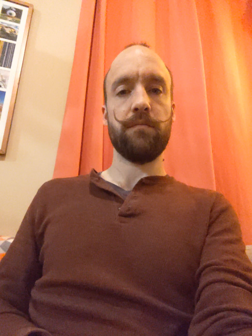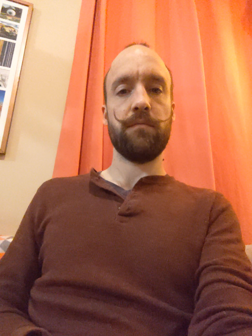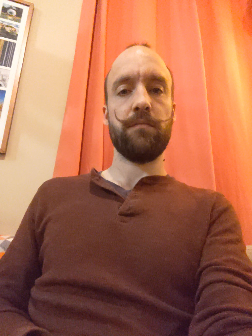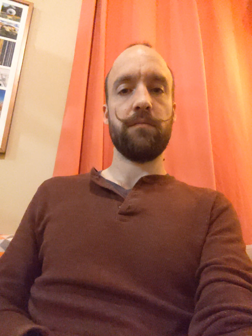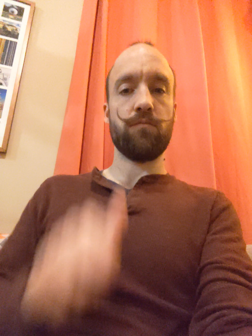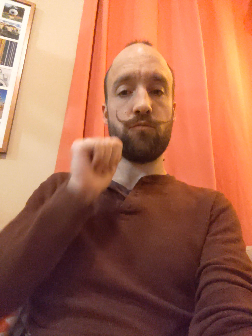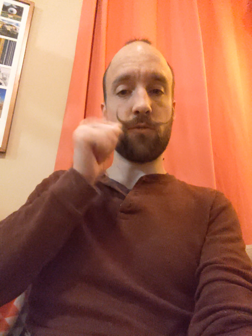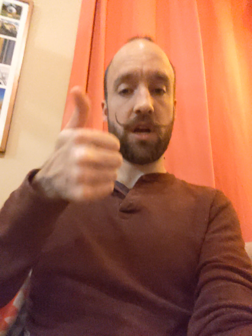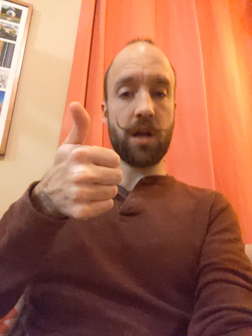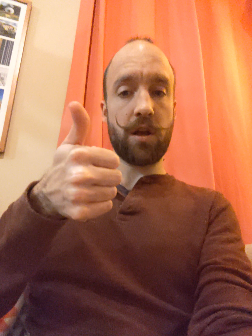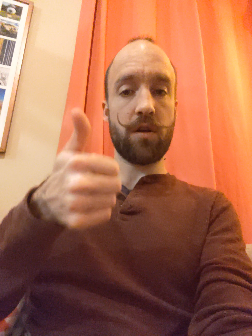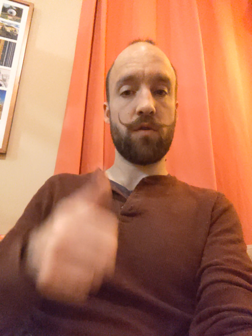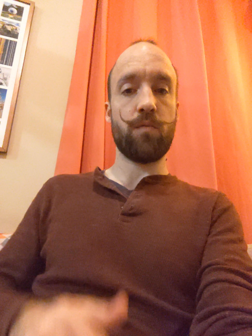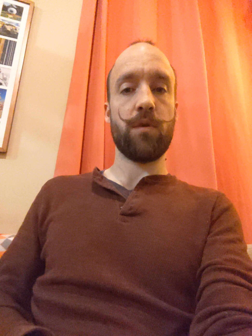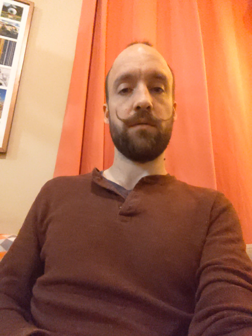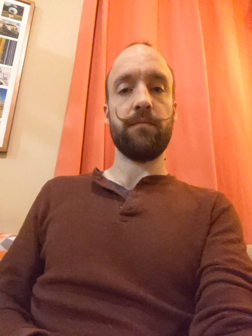tomorrow